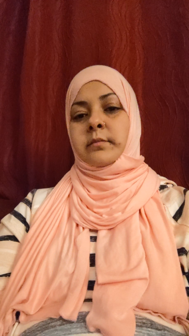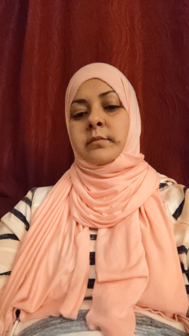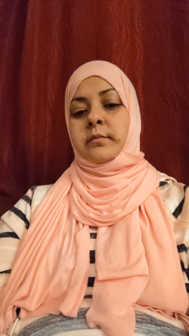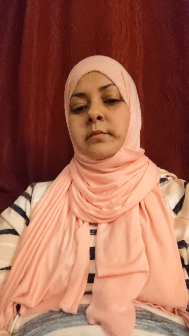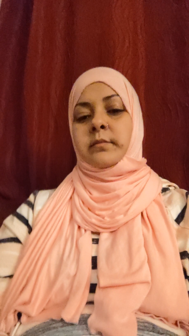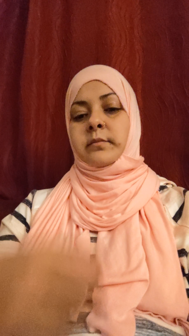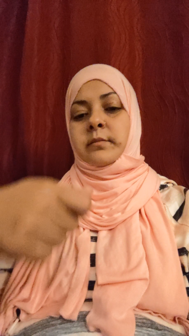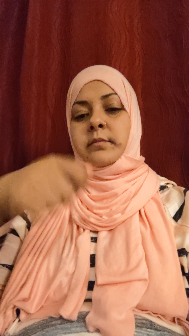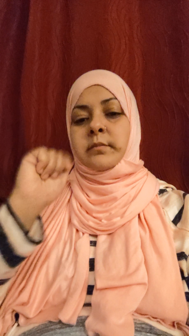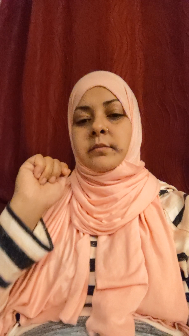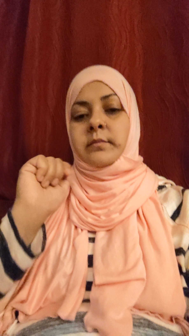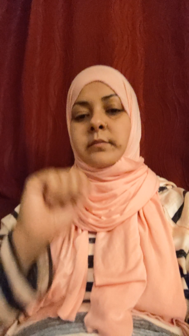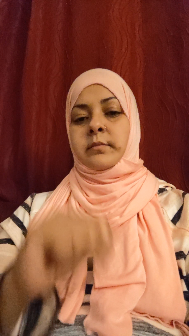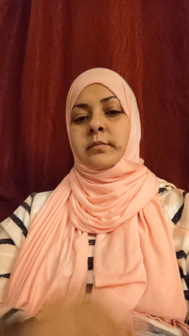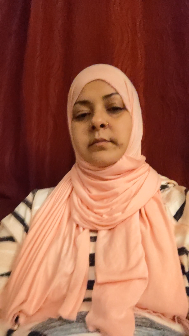rip